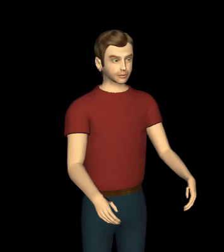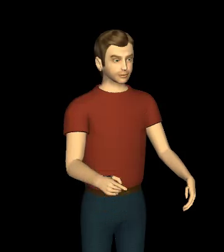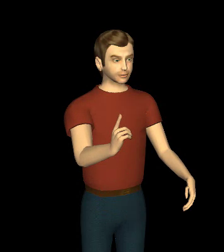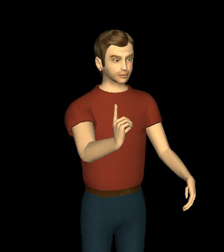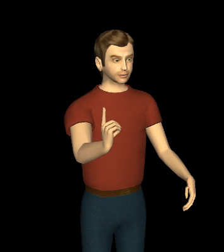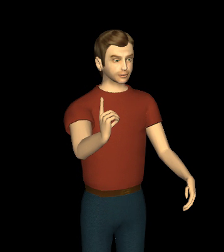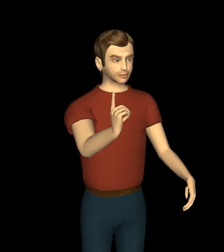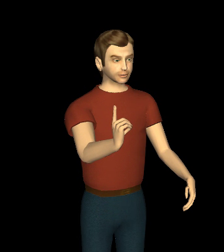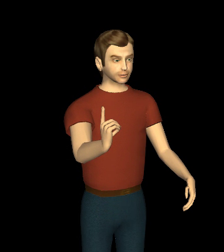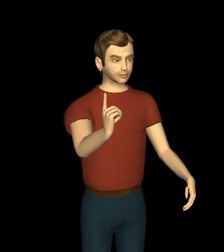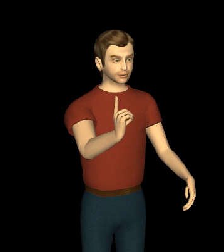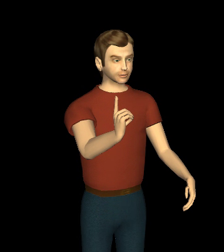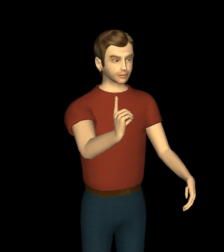الأحد